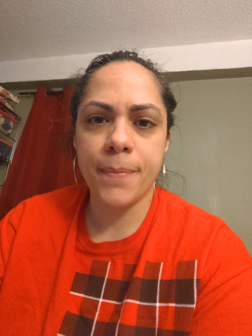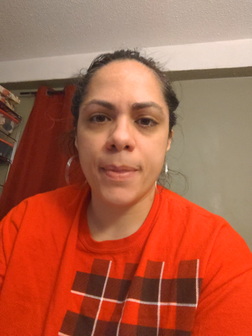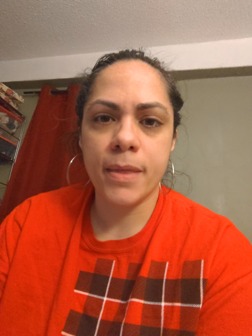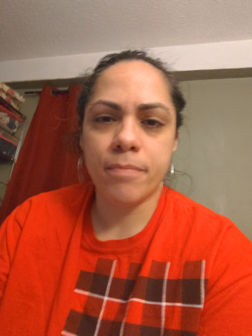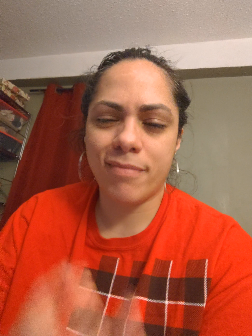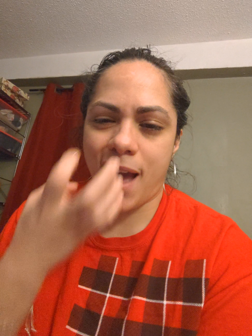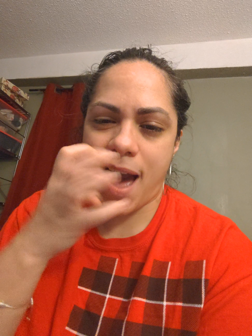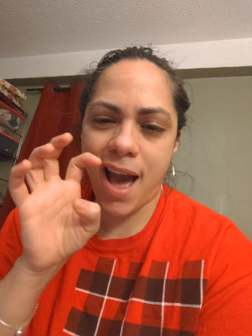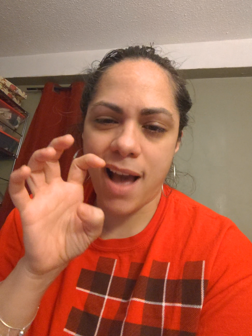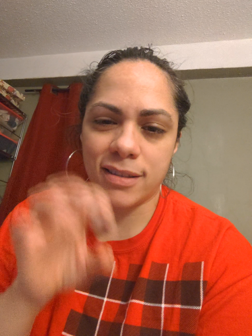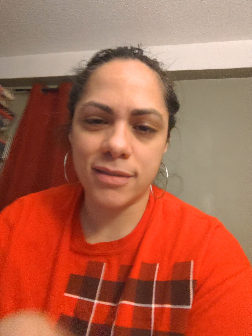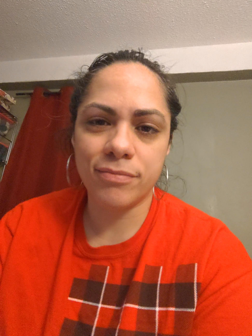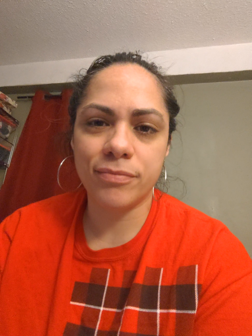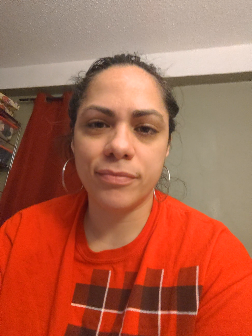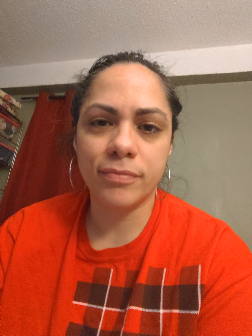hot